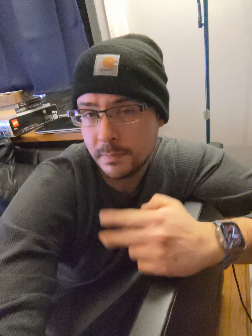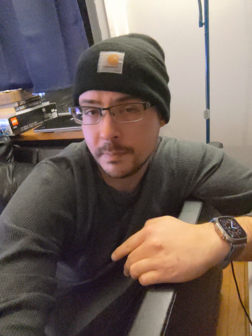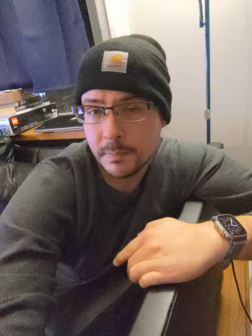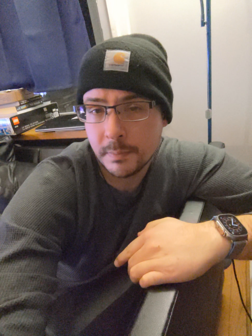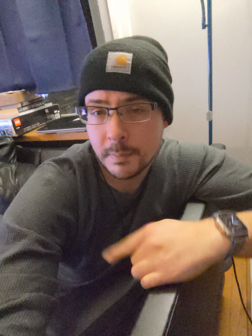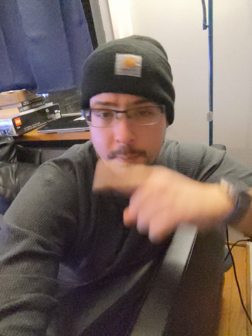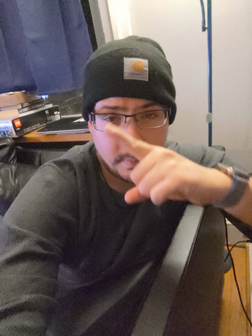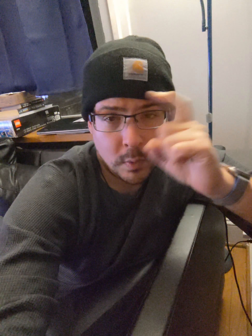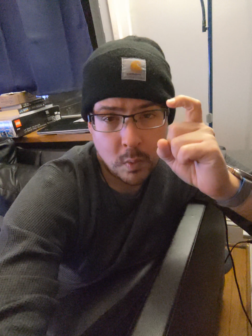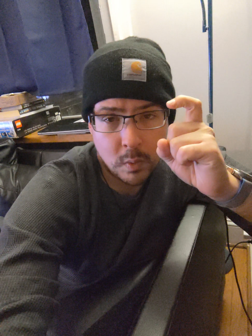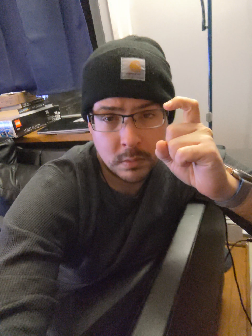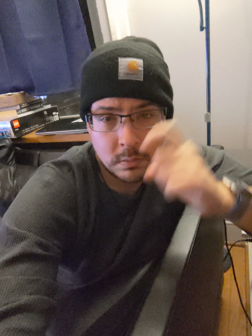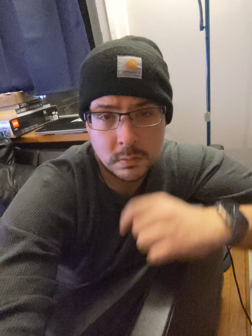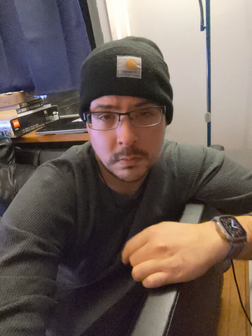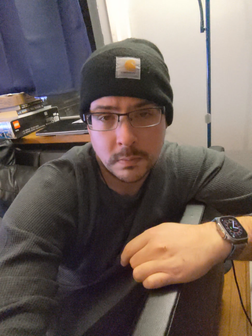because